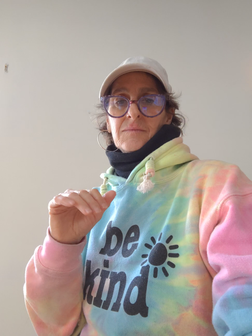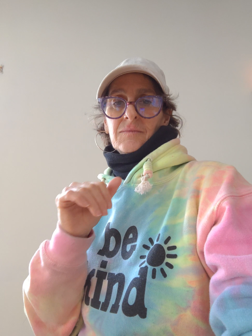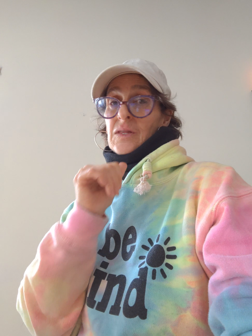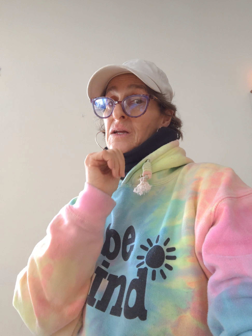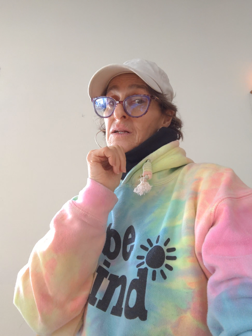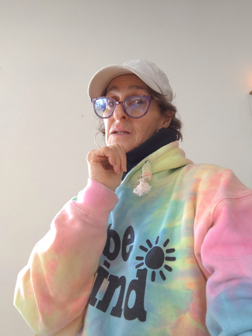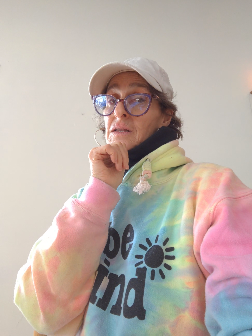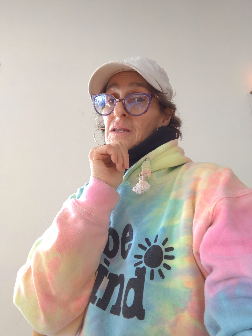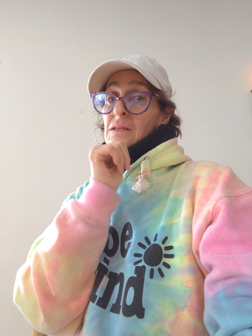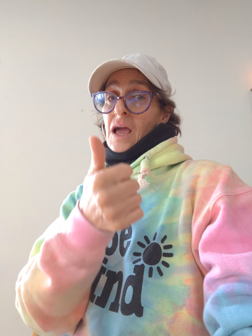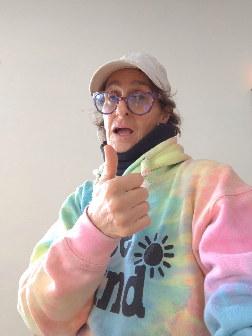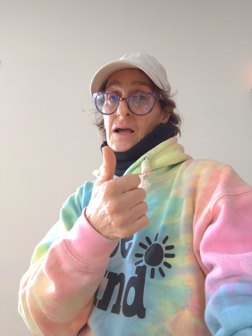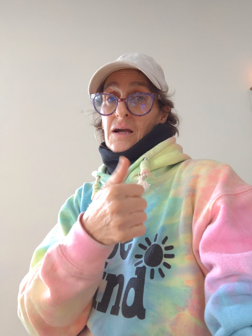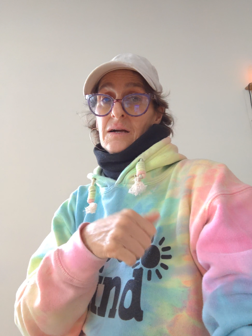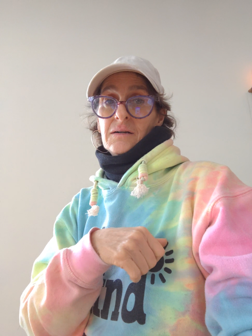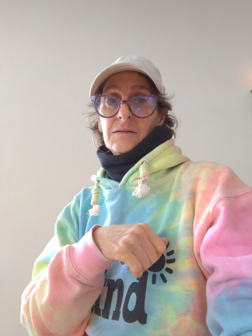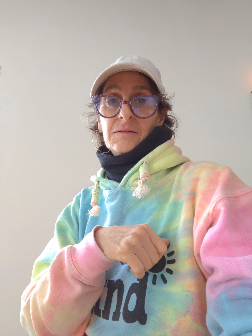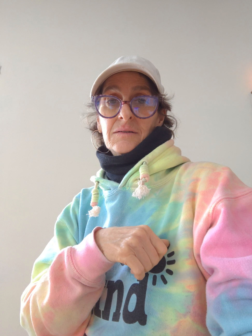not